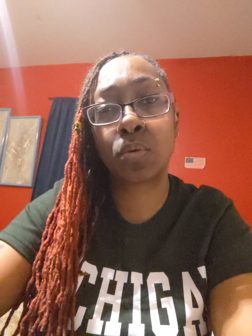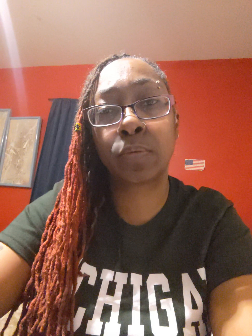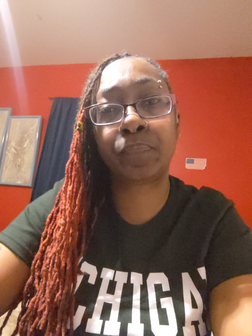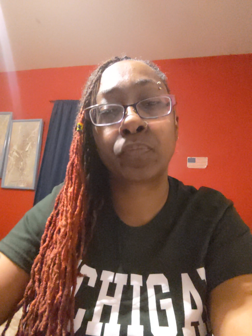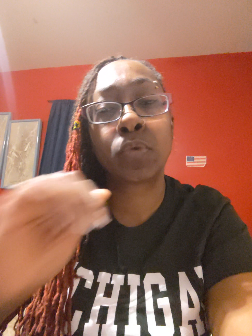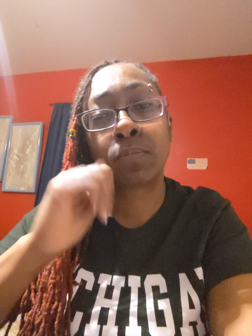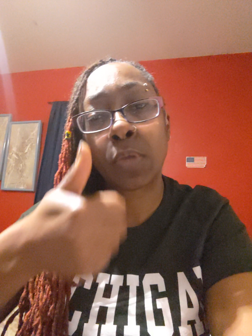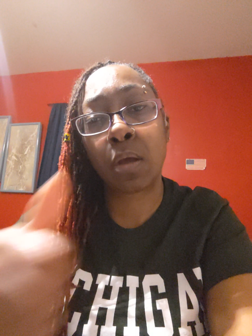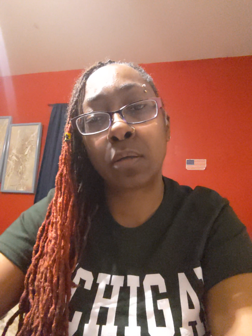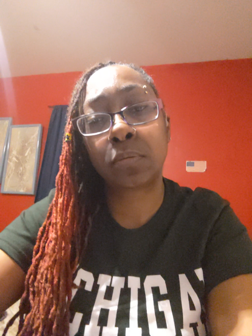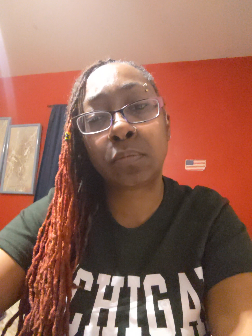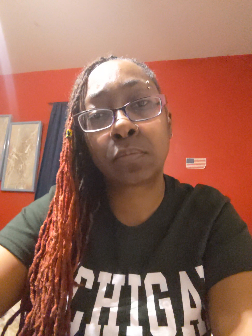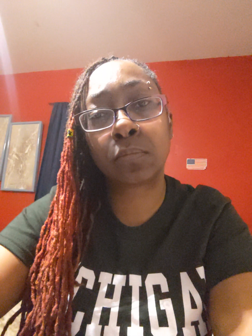tomorrow